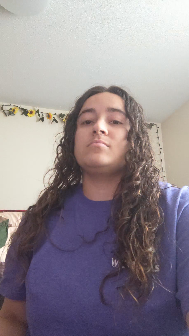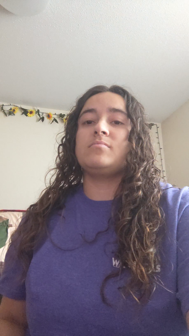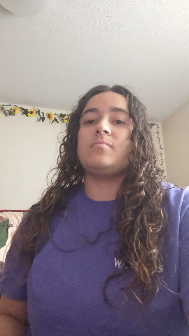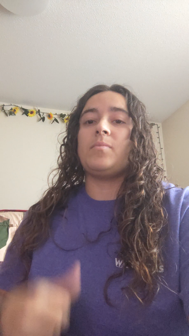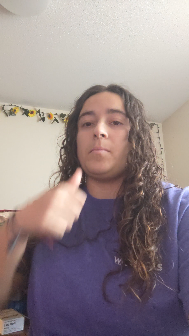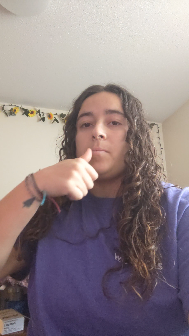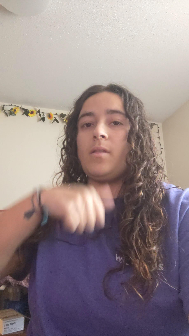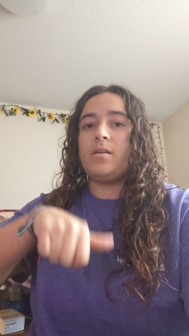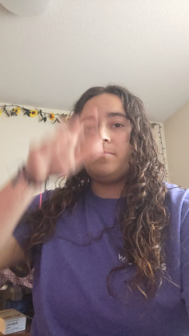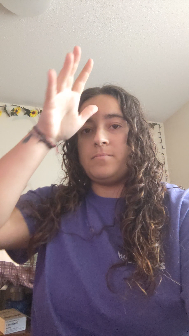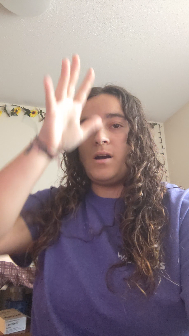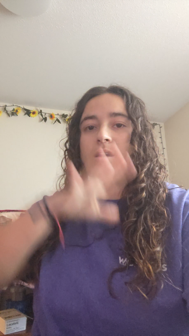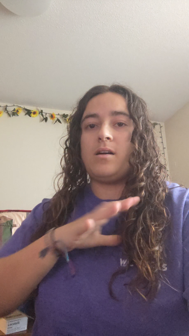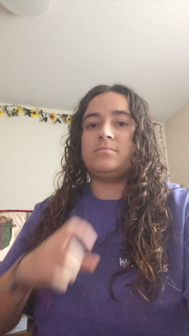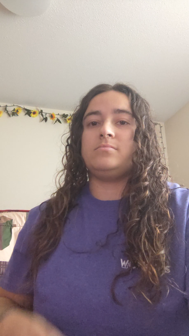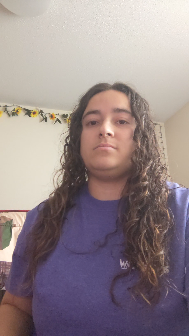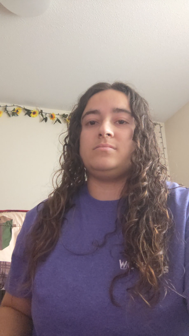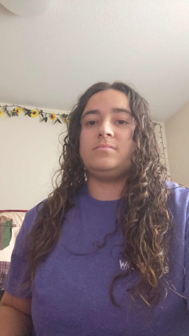mailman